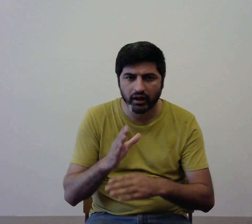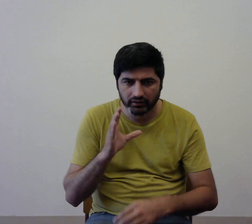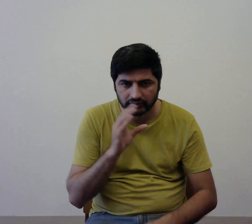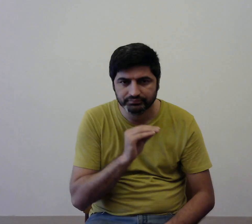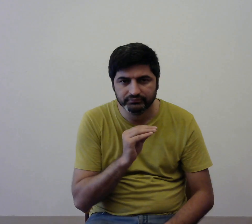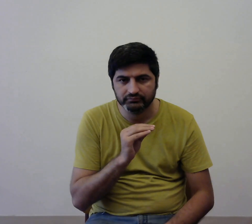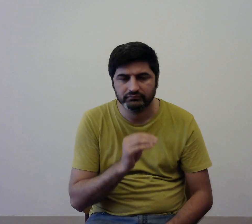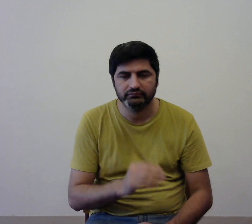bilər